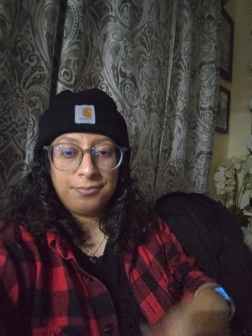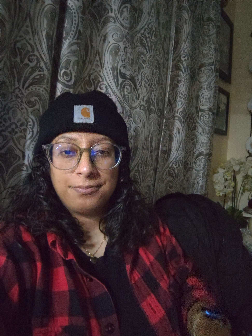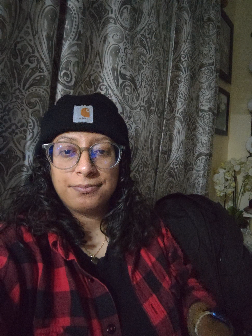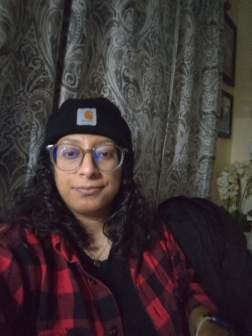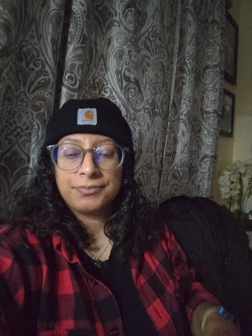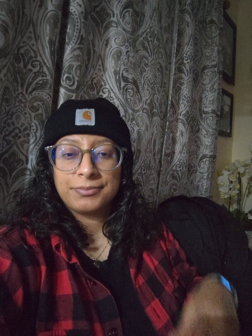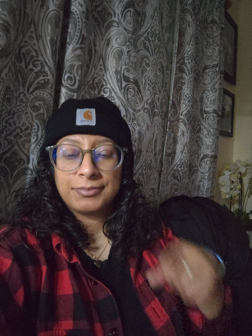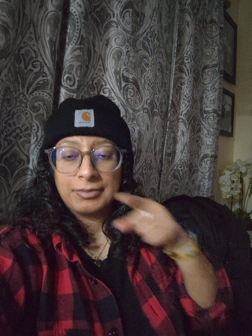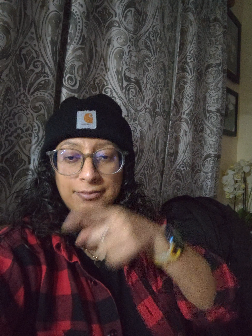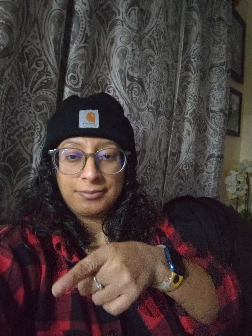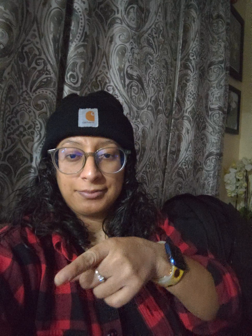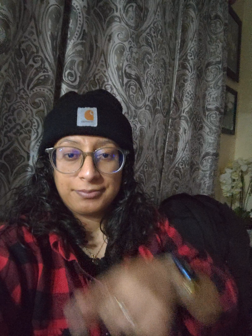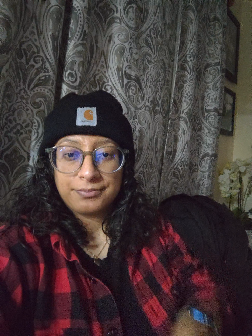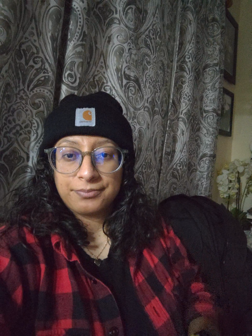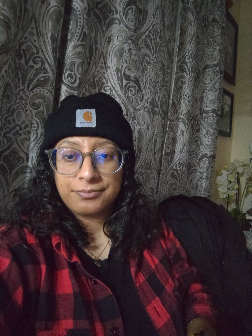he/she/it